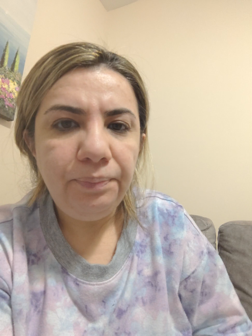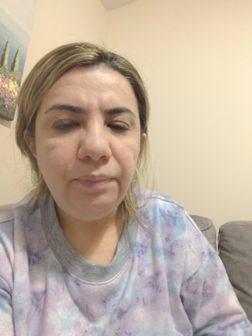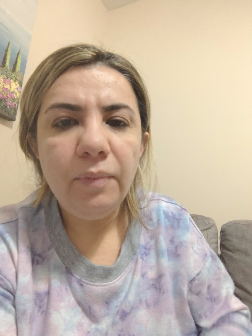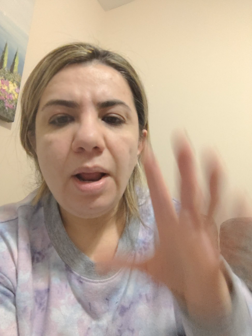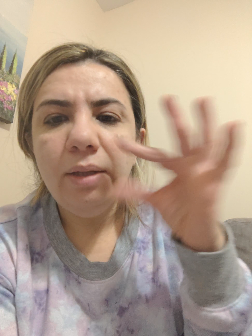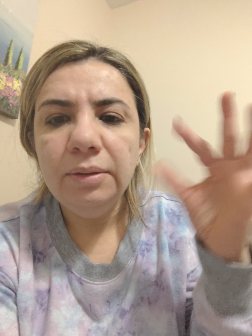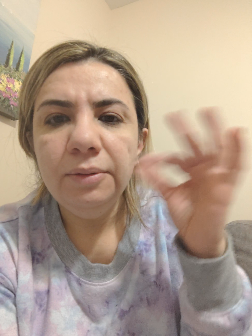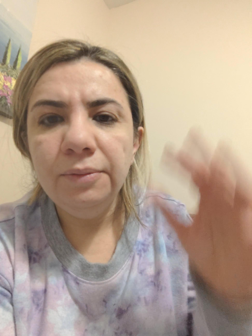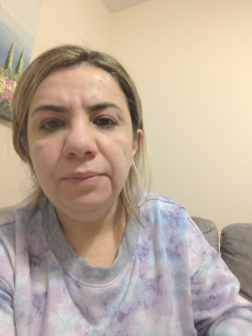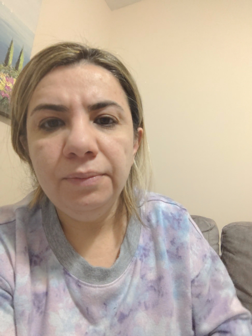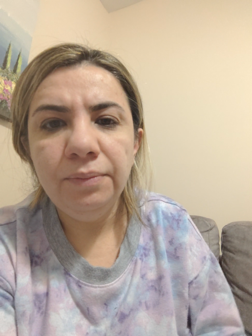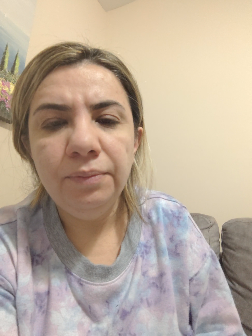cat